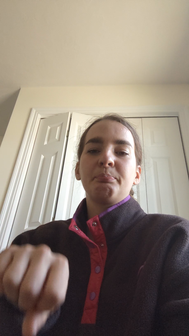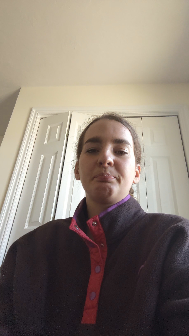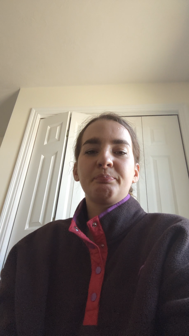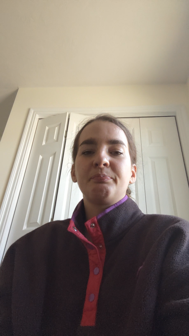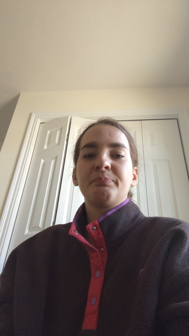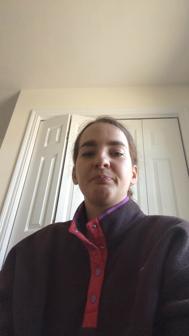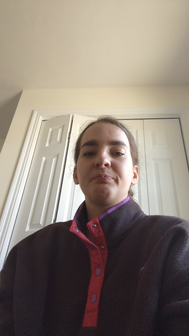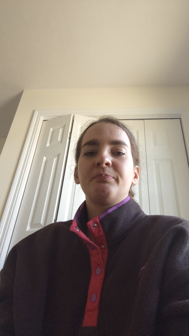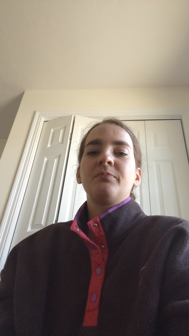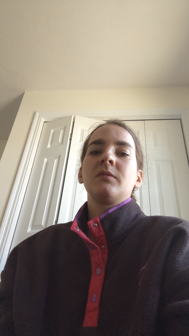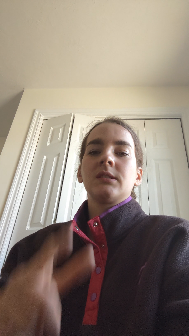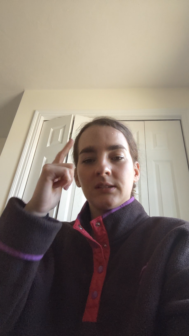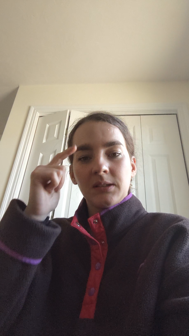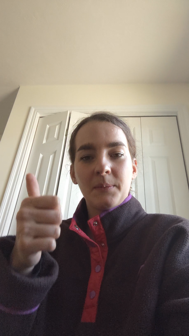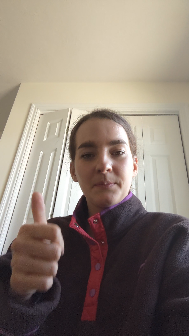dime